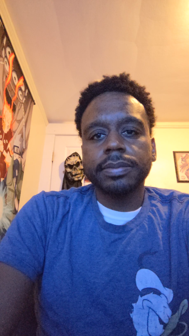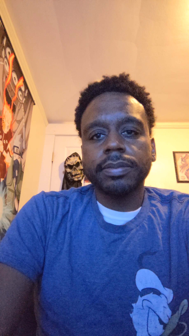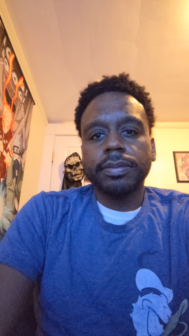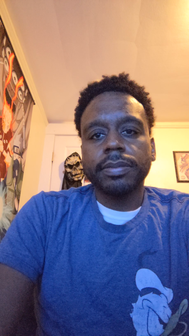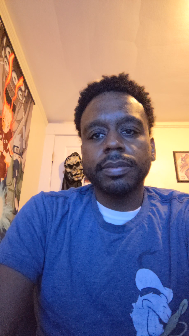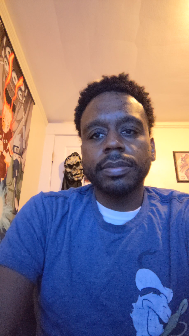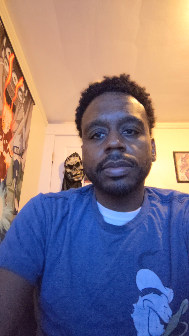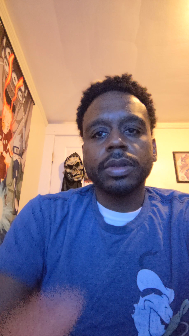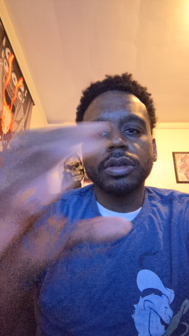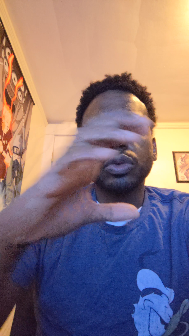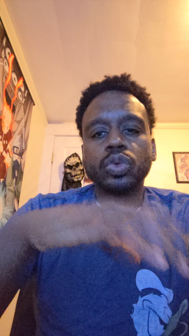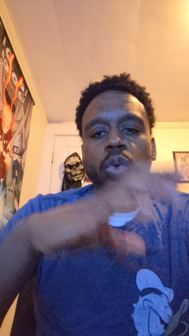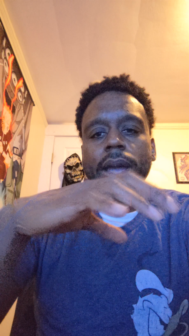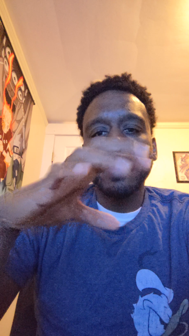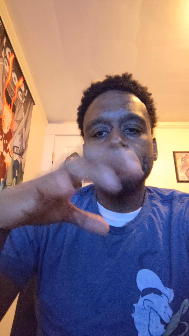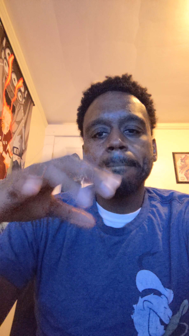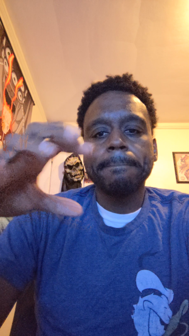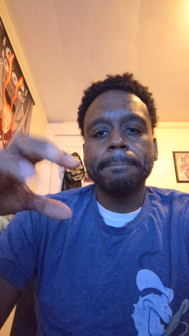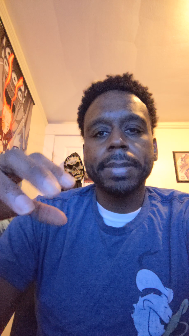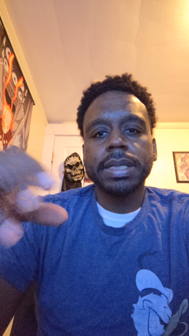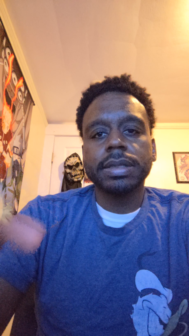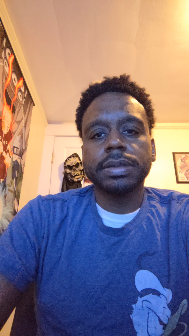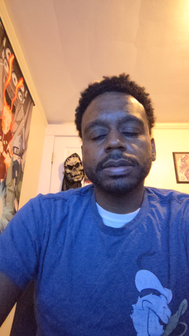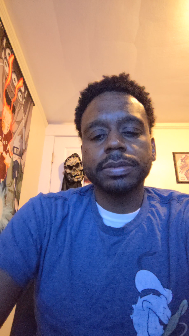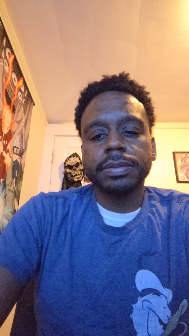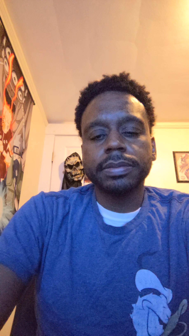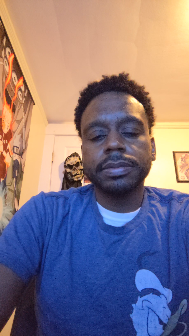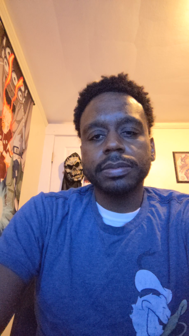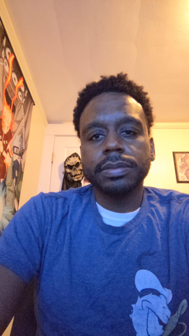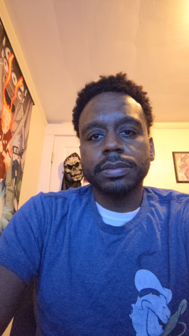grapes